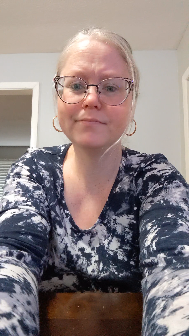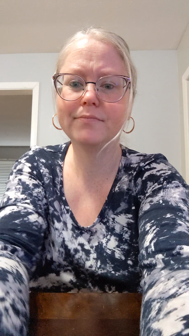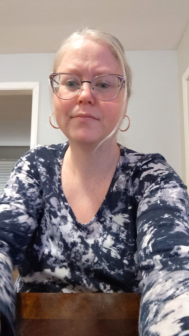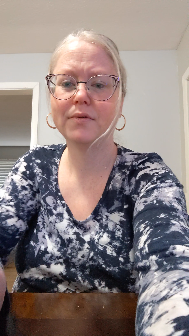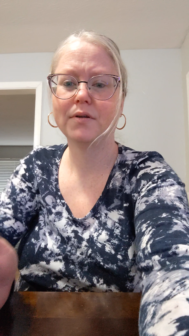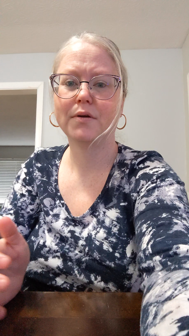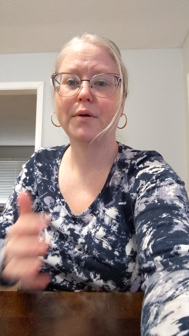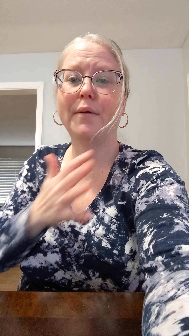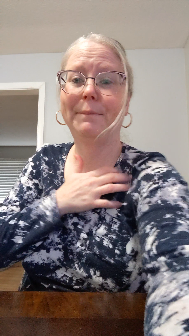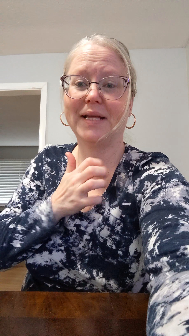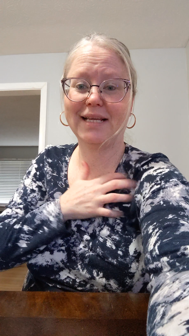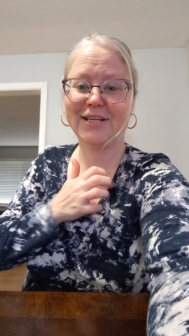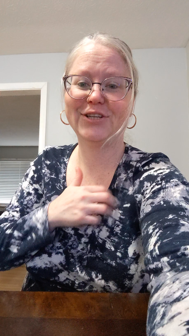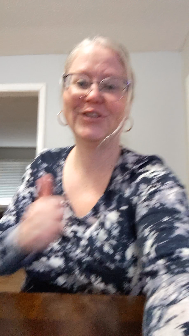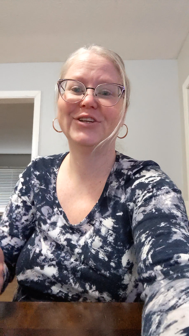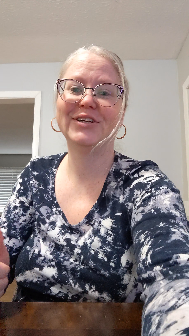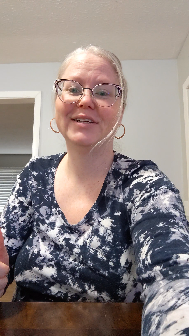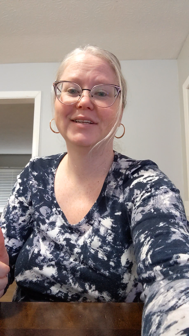bear